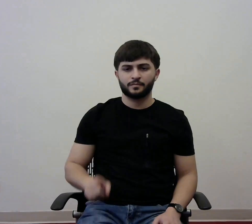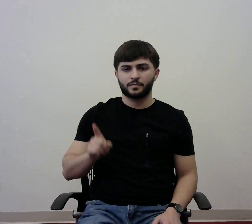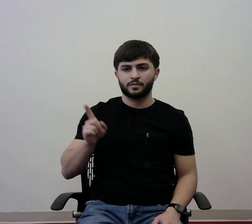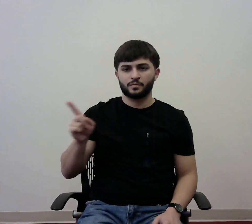O